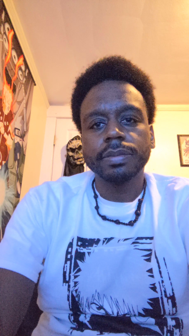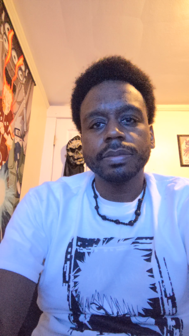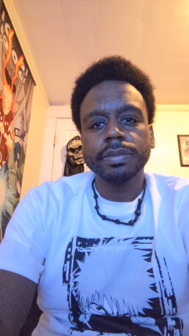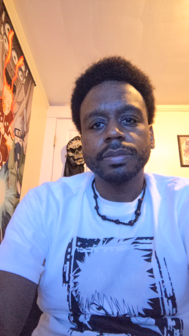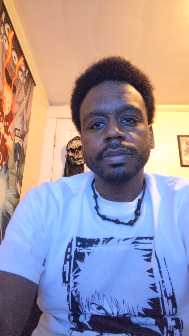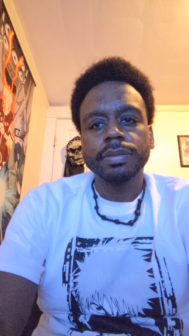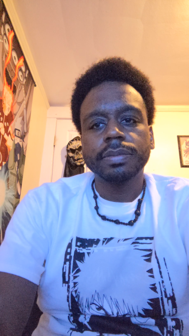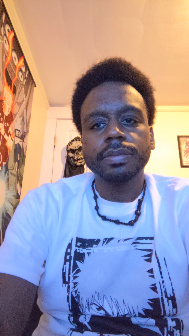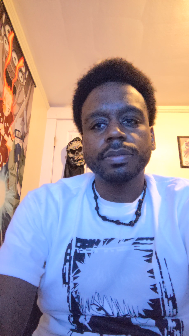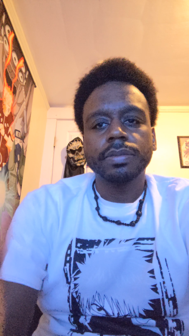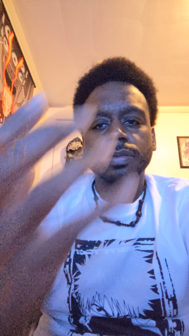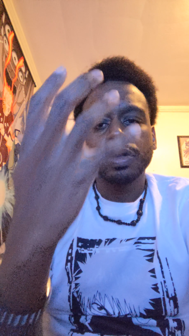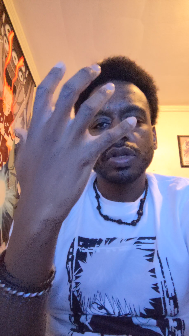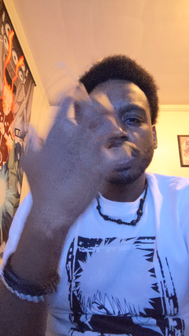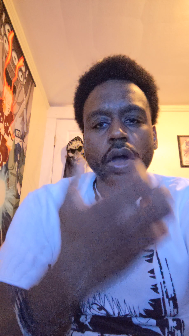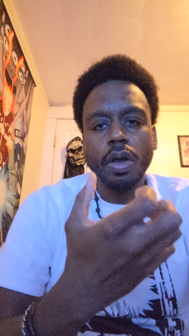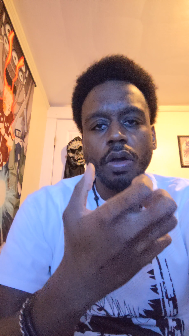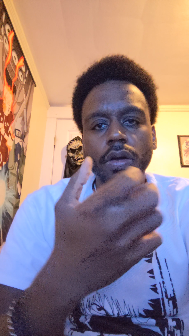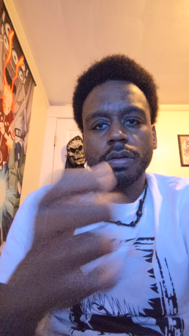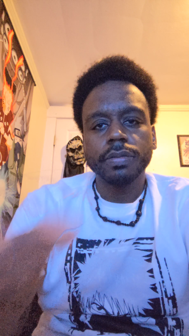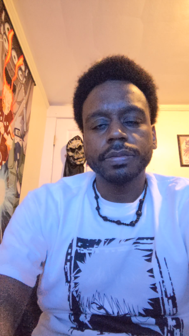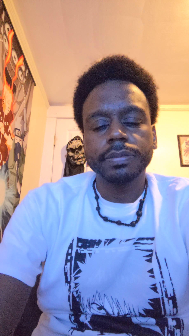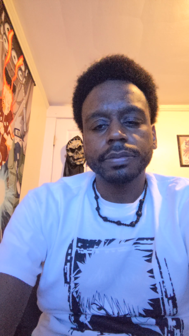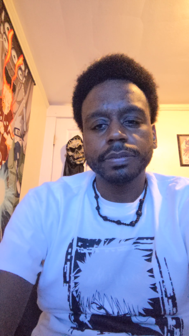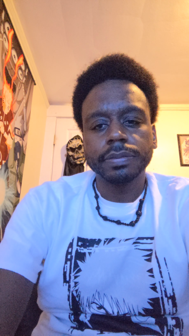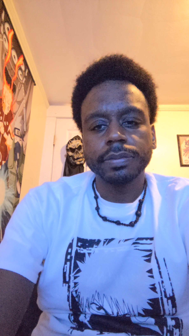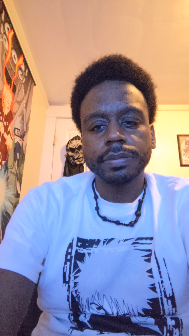dark